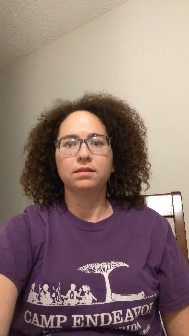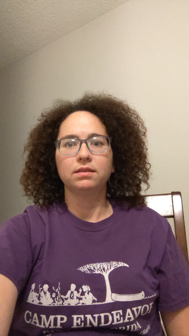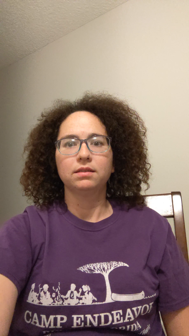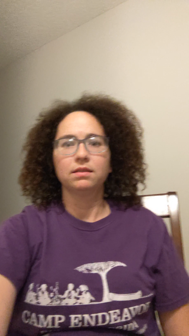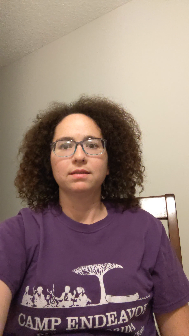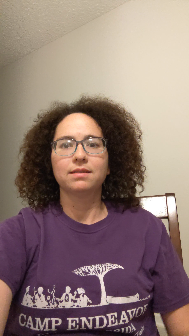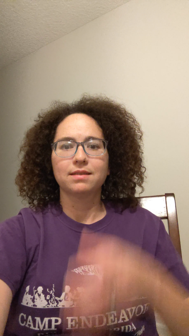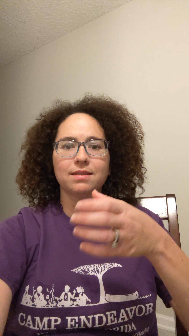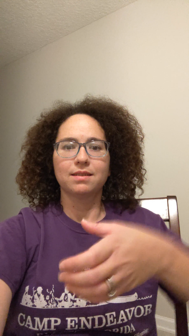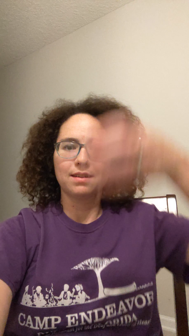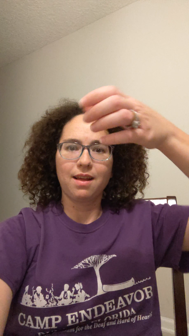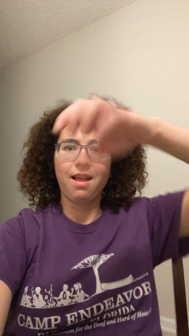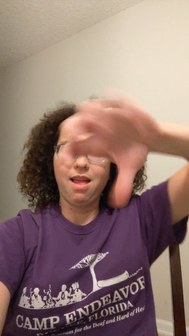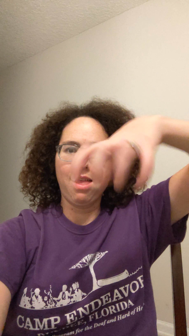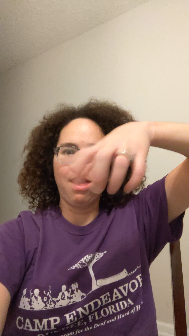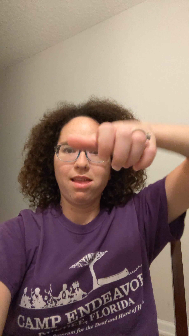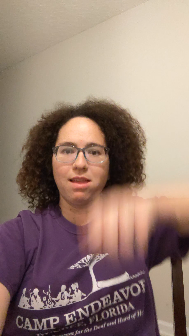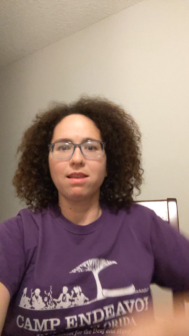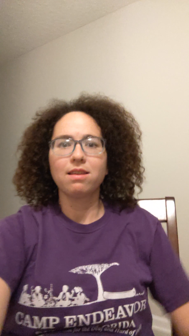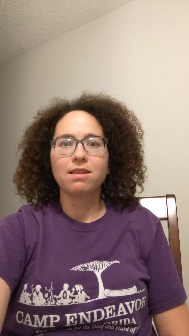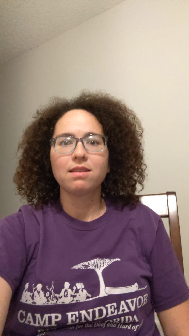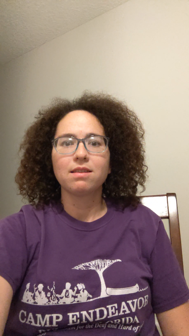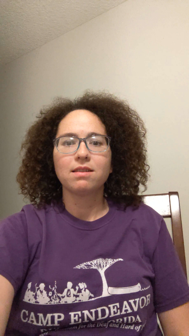jar